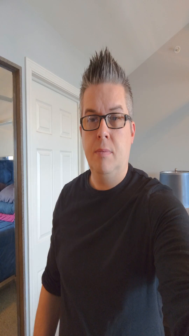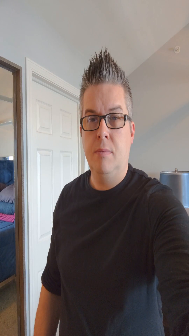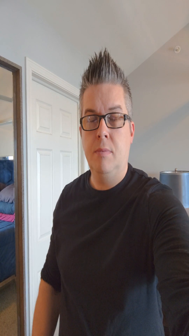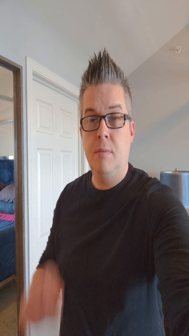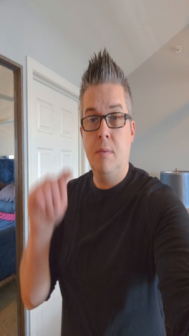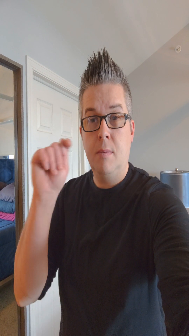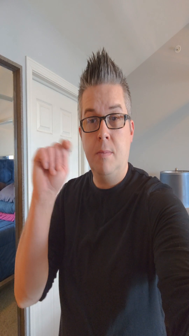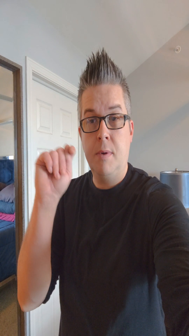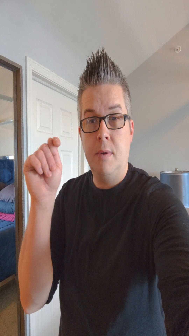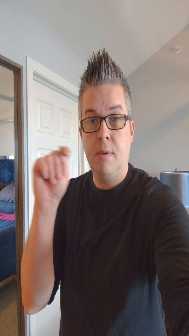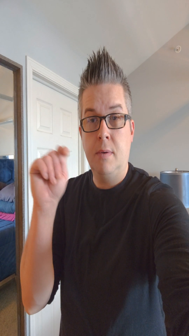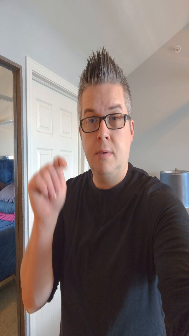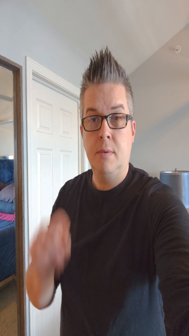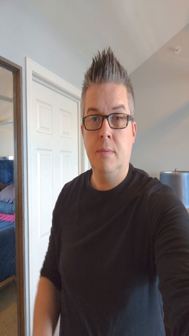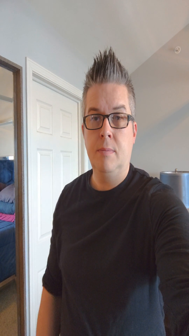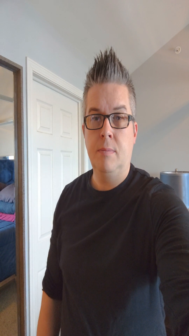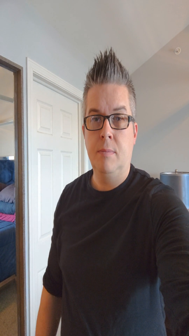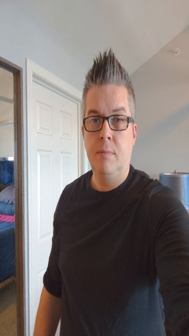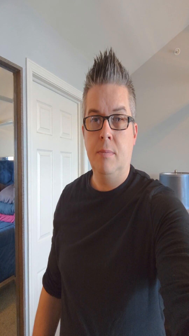potty